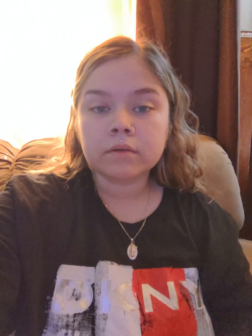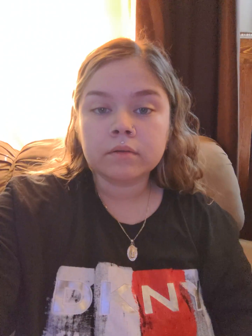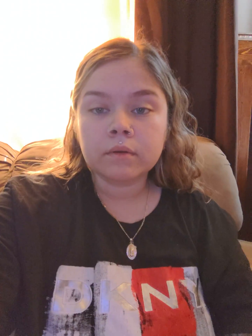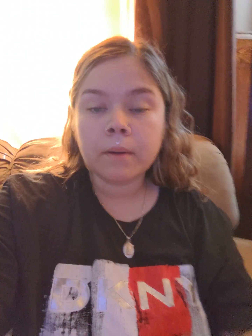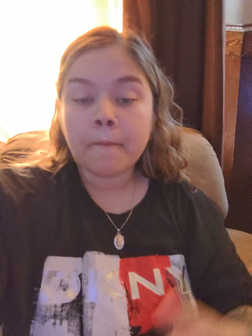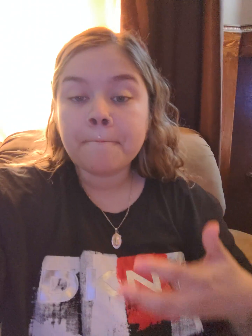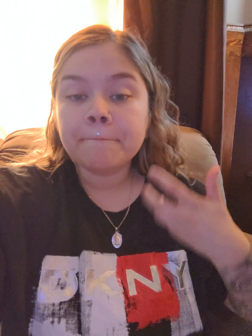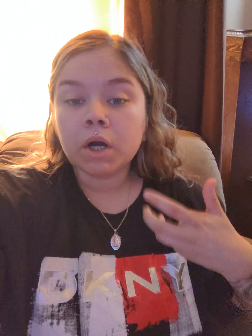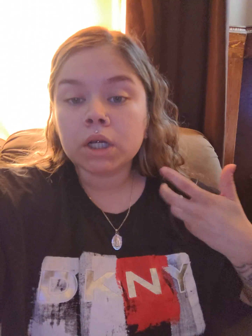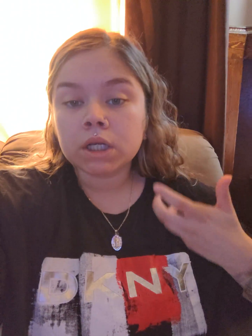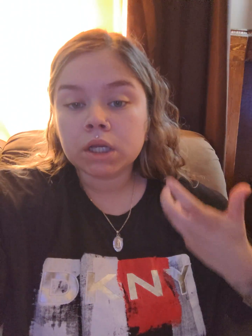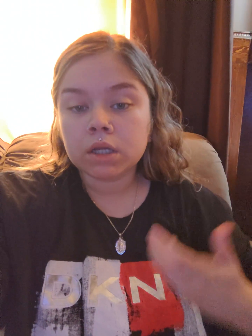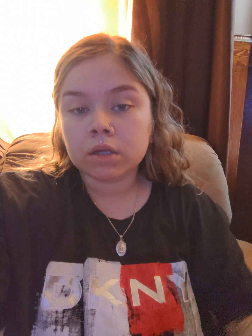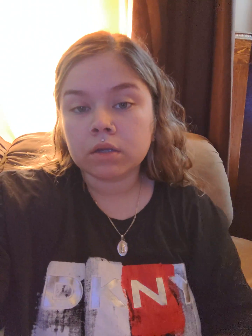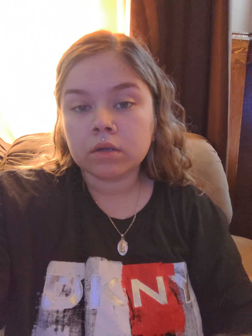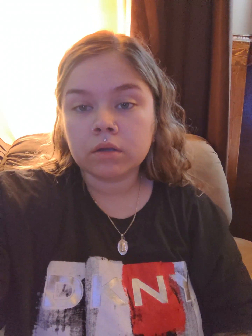monkey